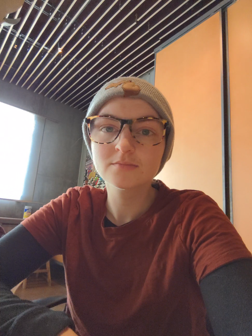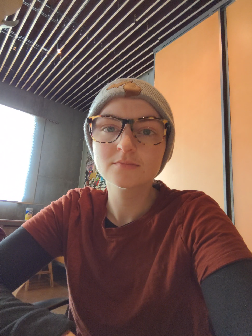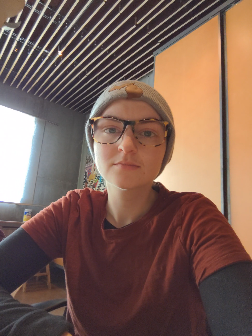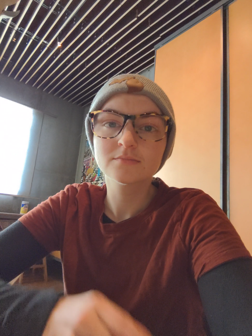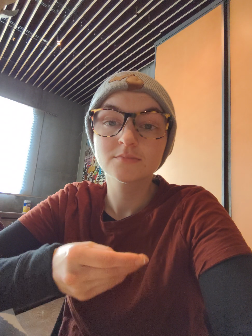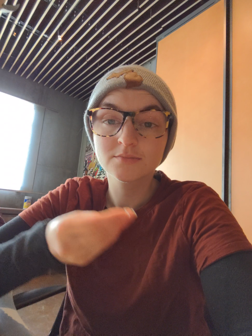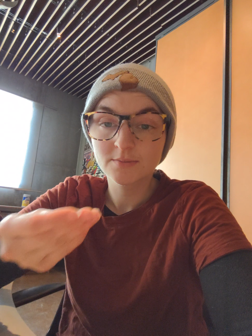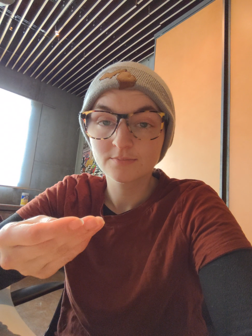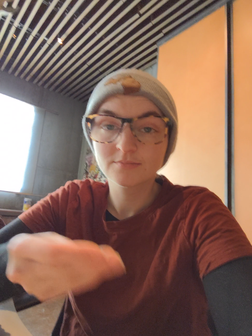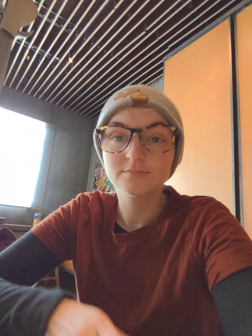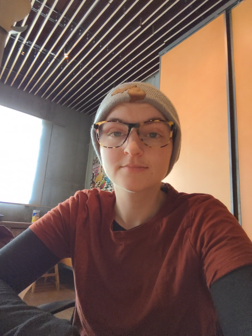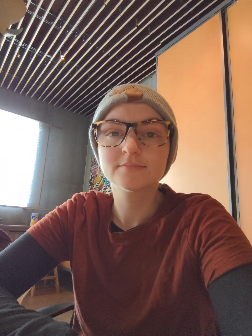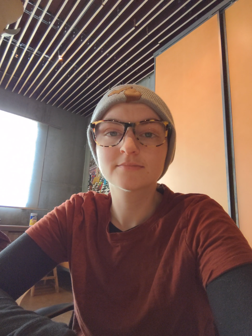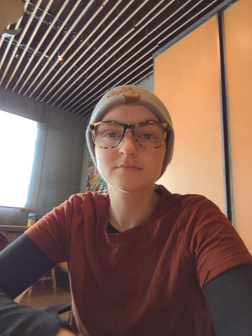give